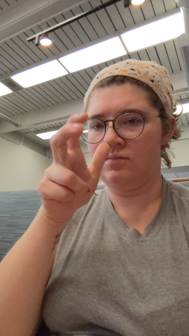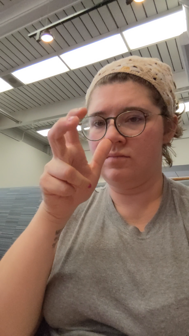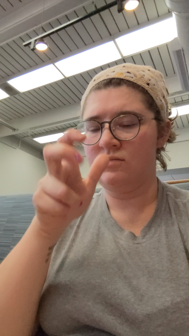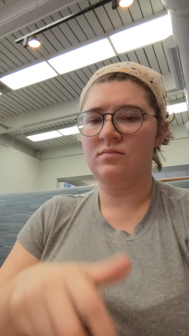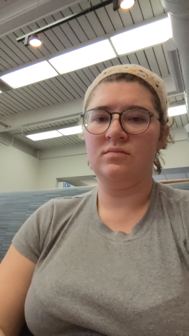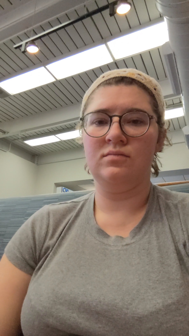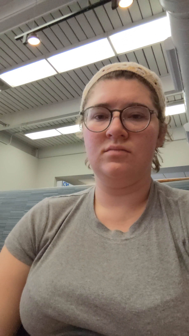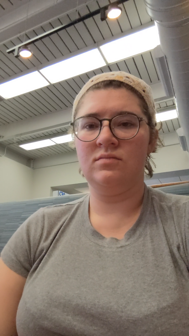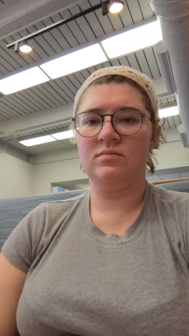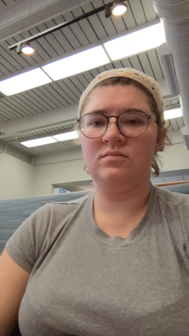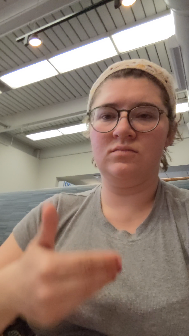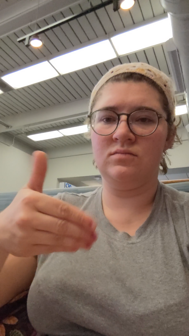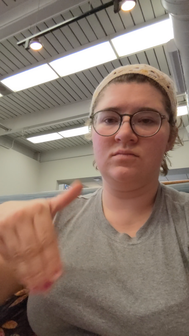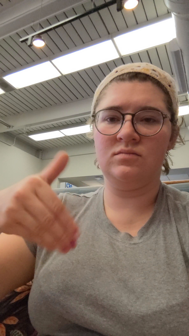shorts